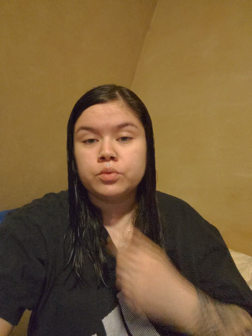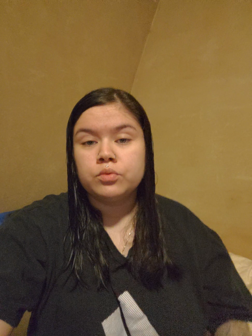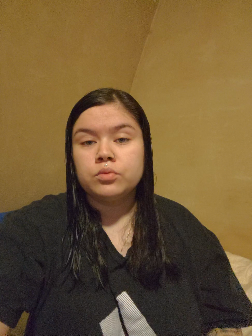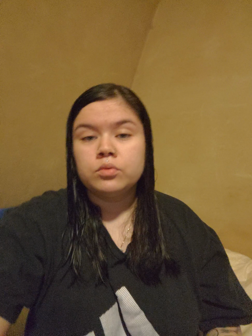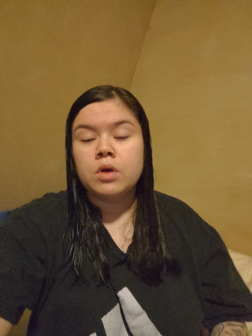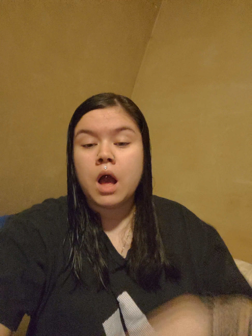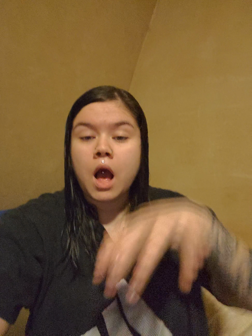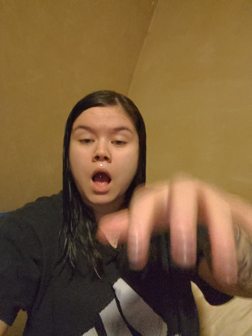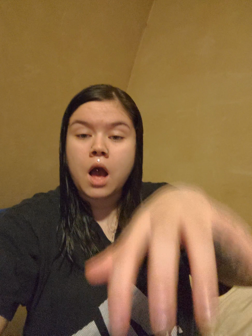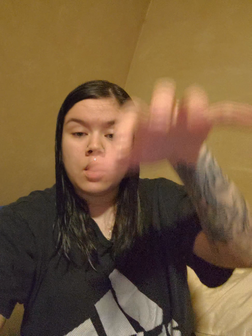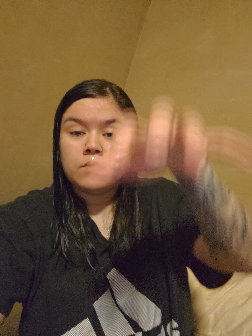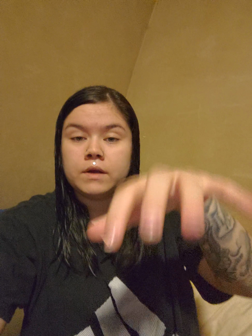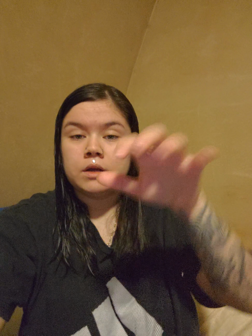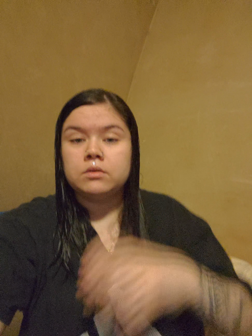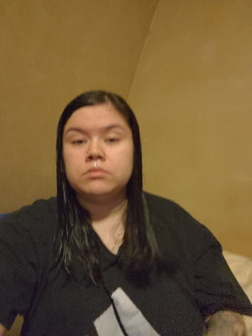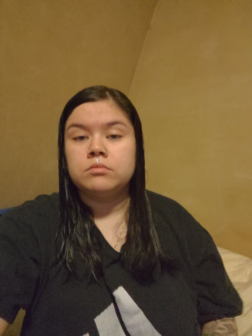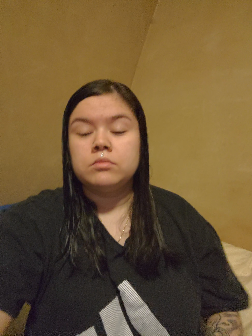alligator